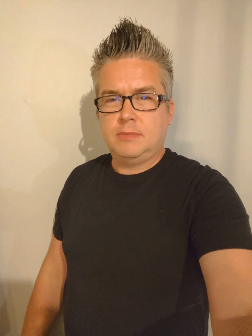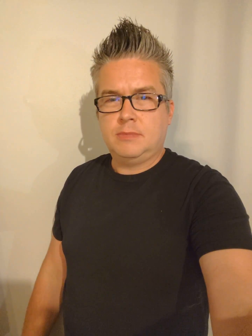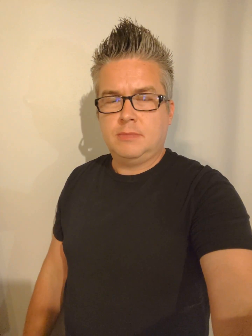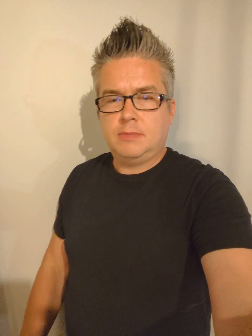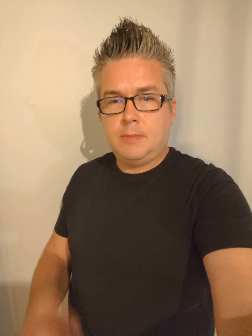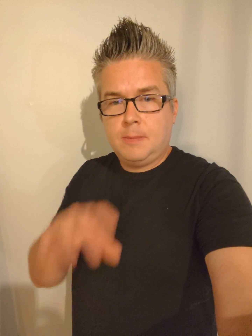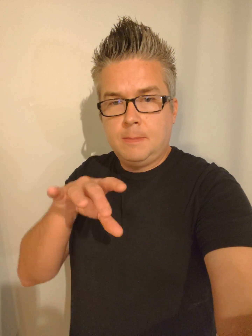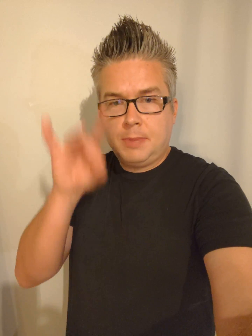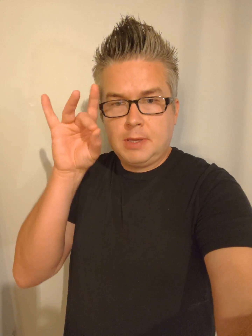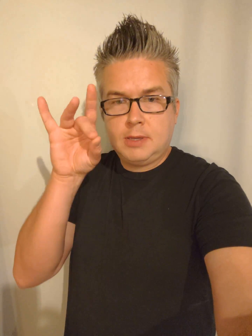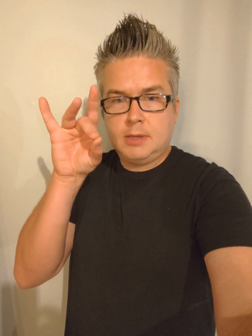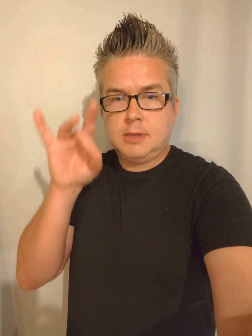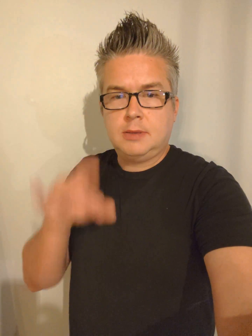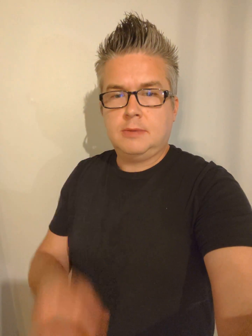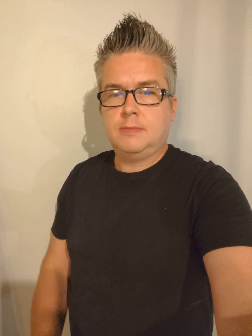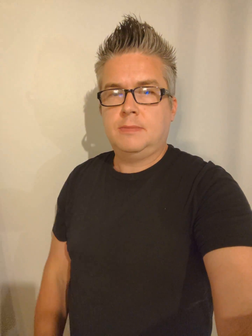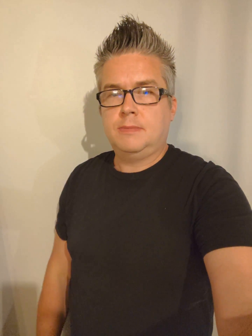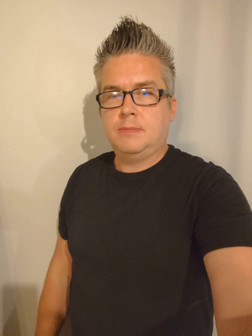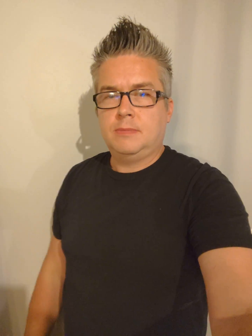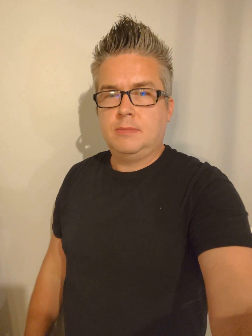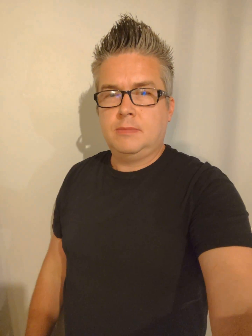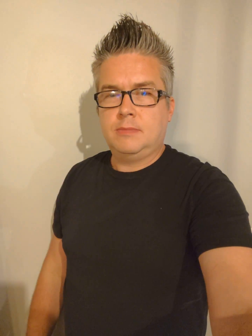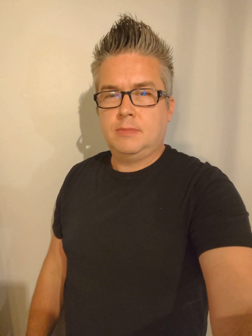pick